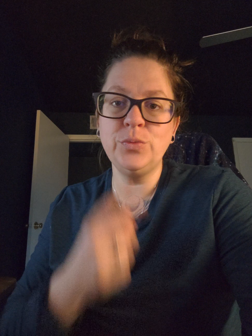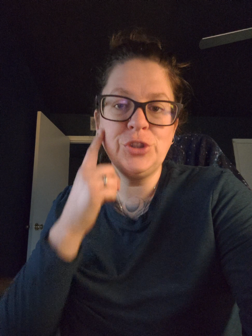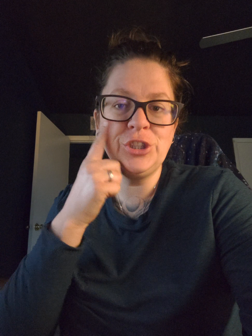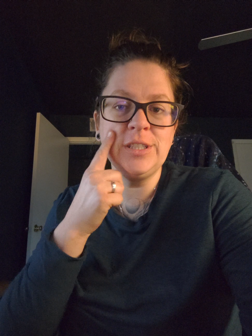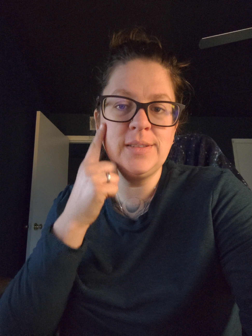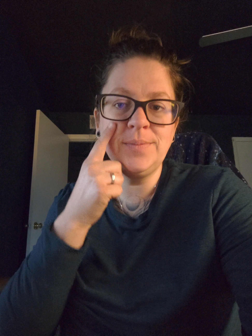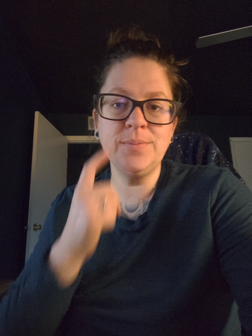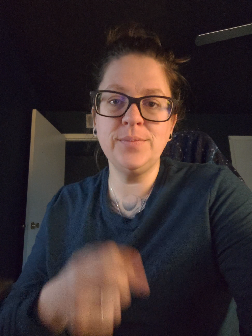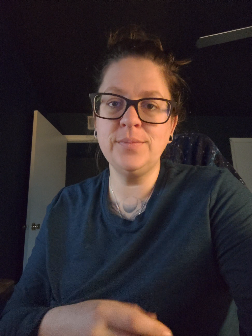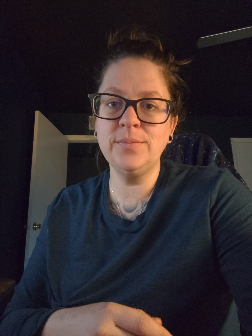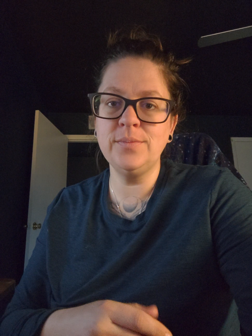cheek